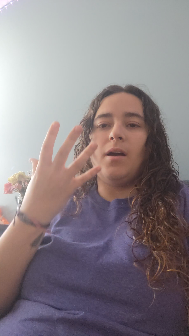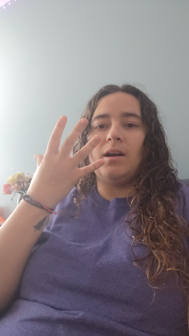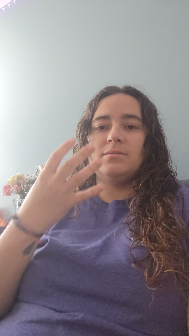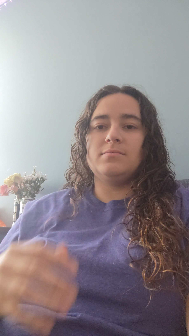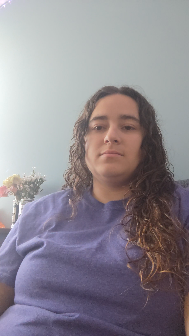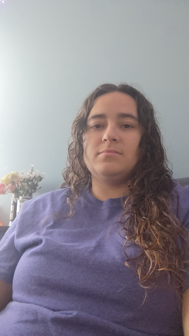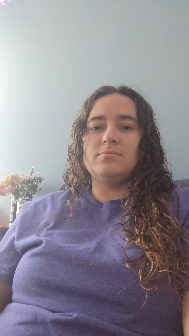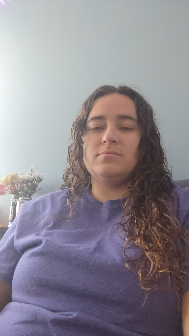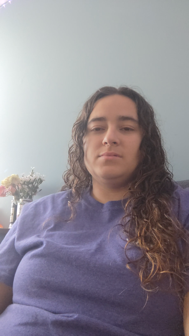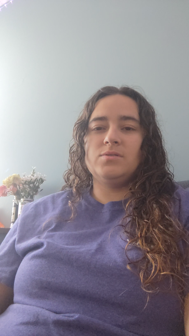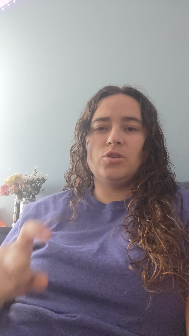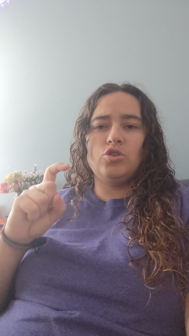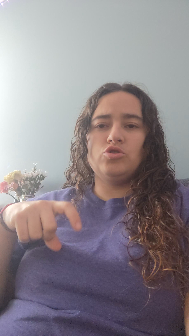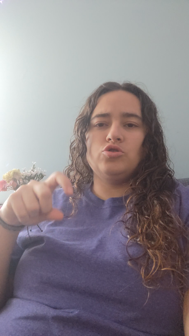should